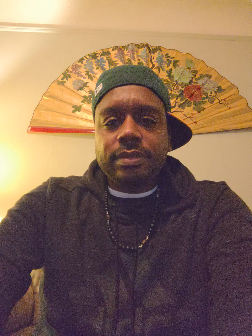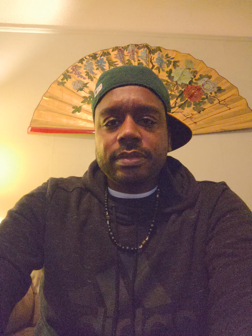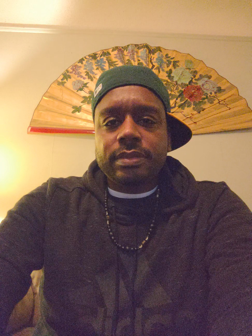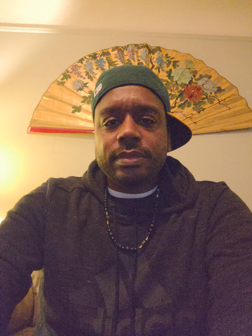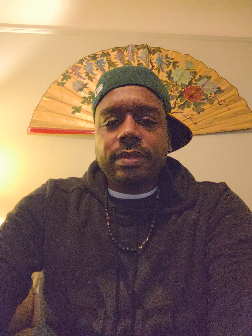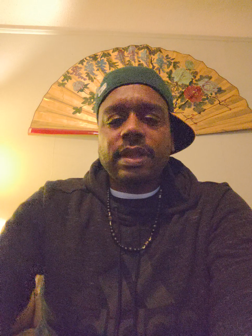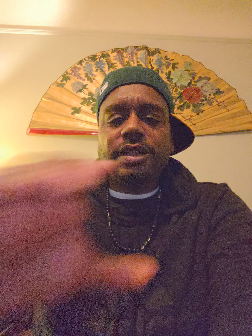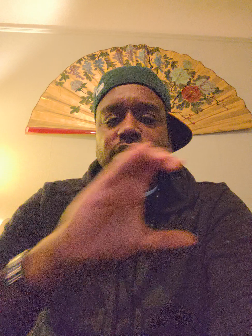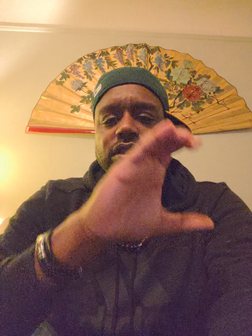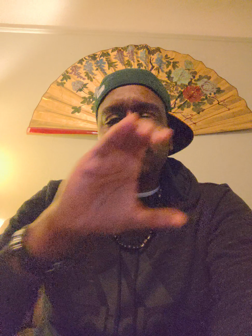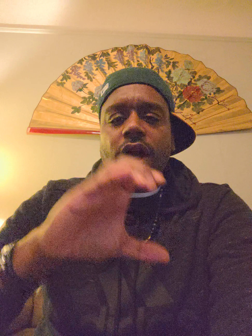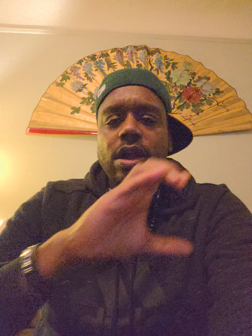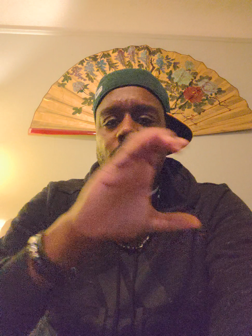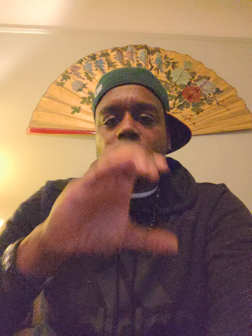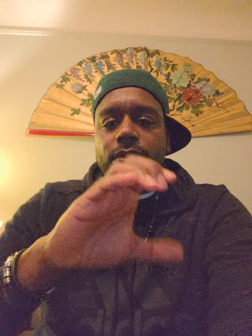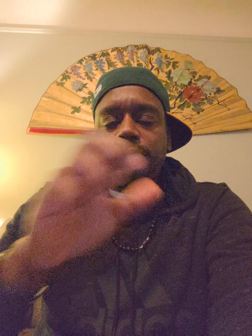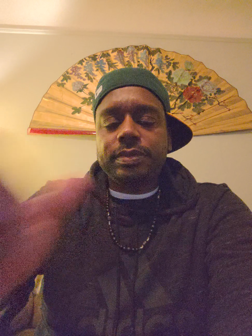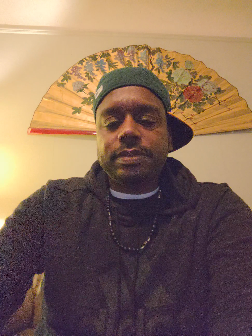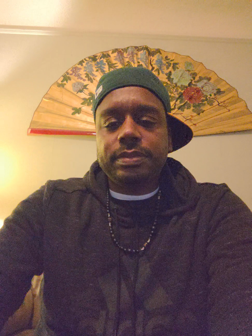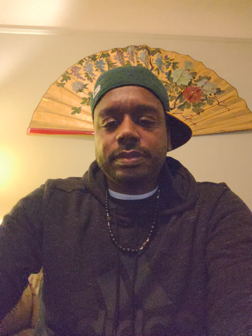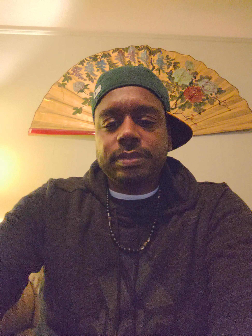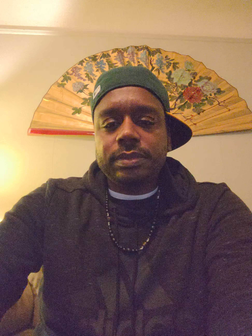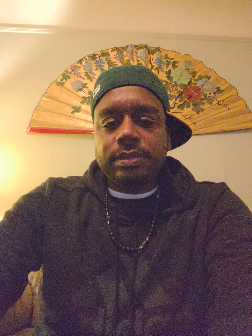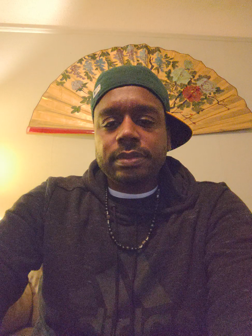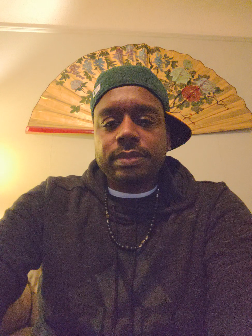chocolate